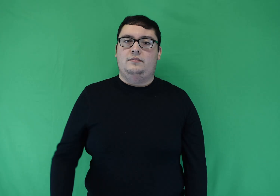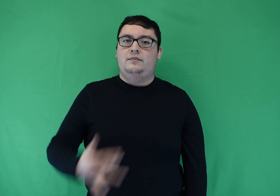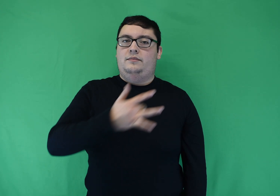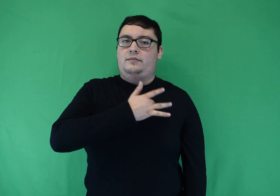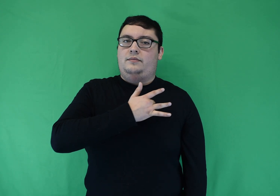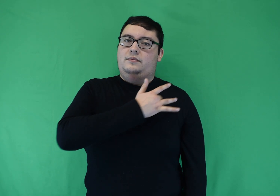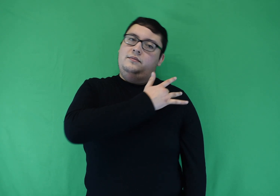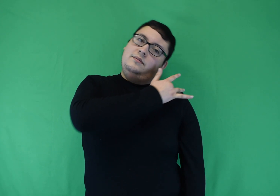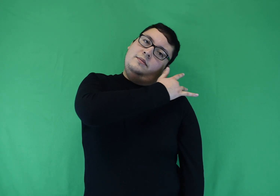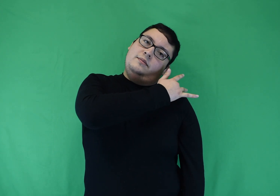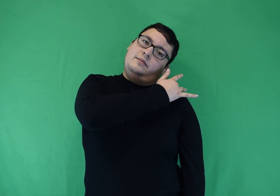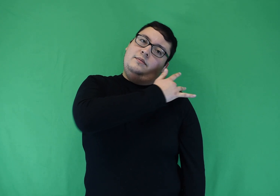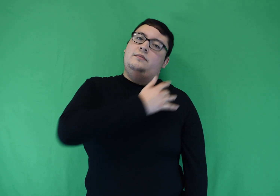sentir